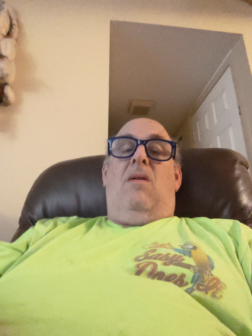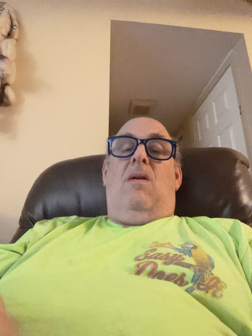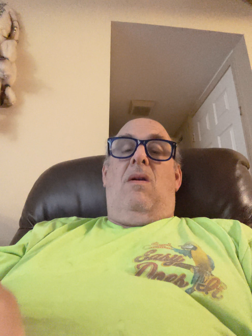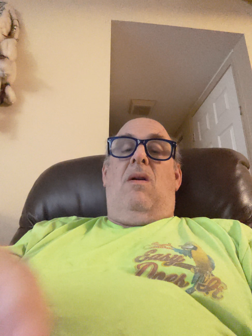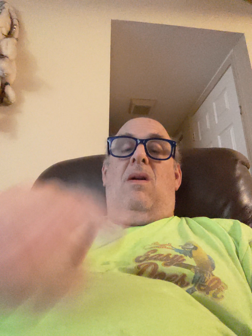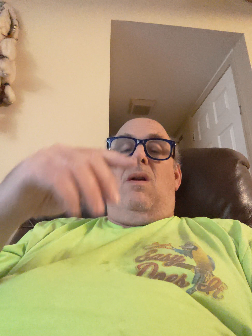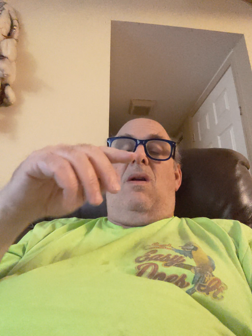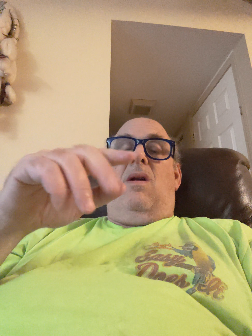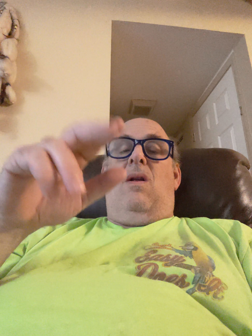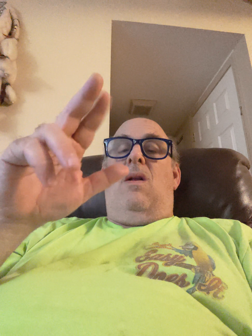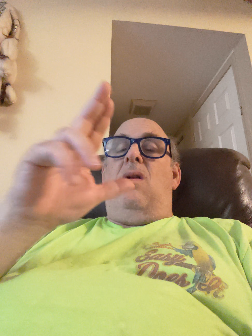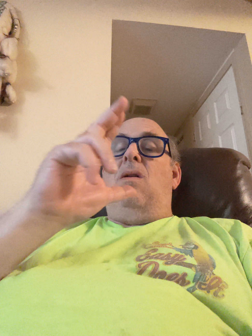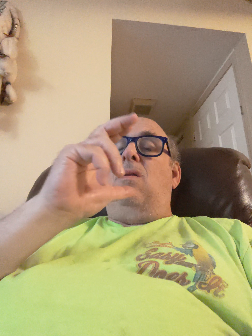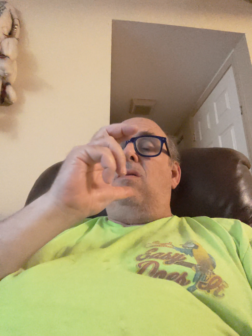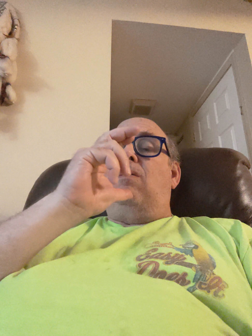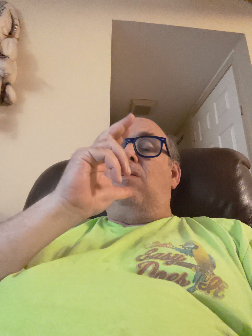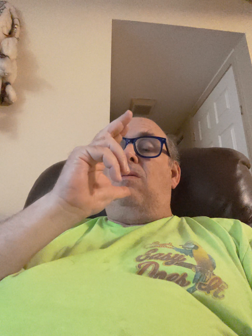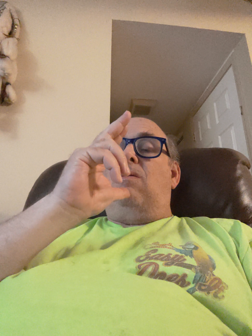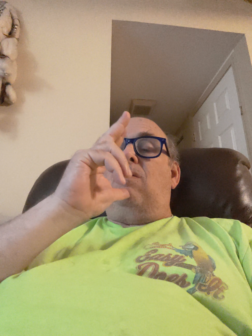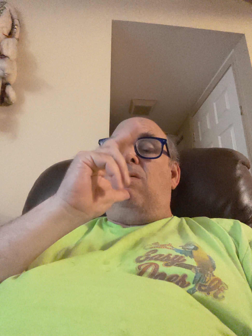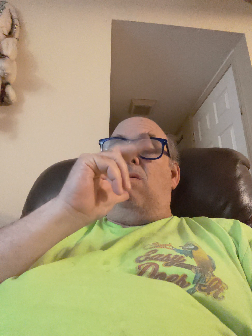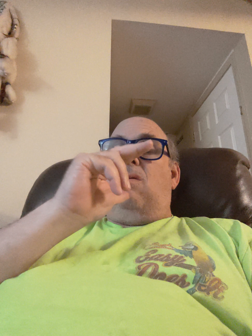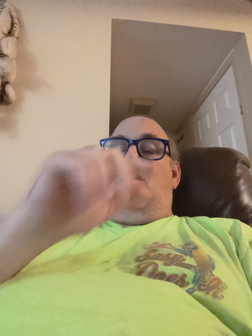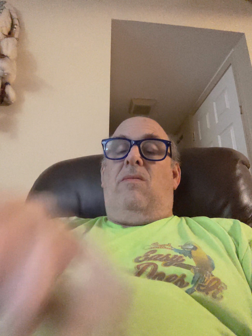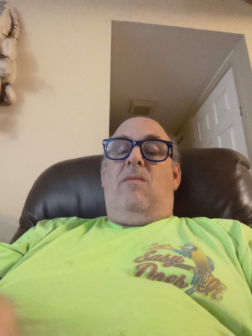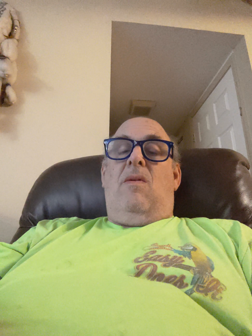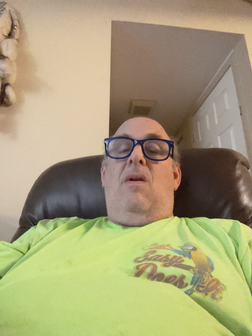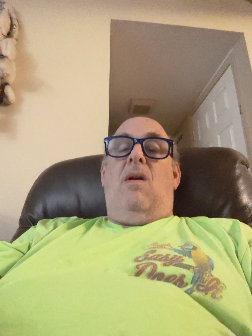hen